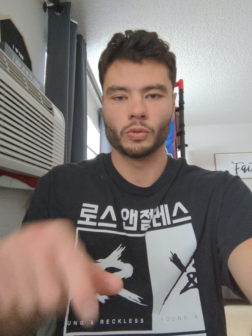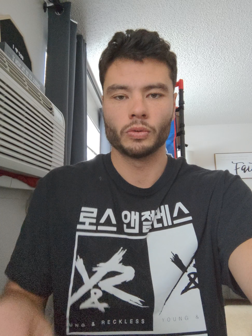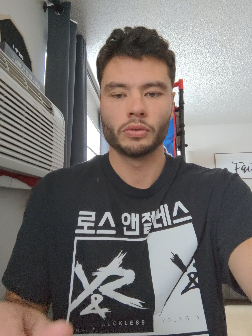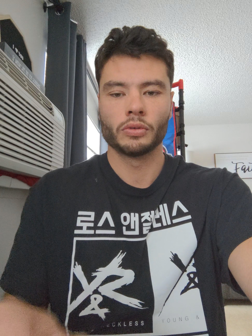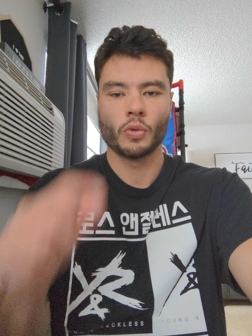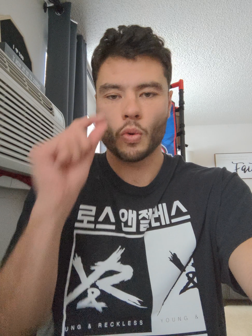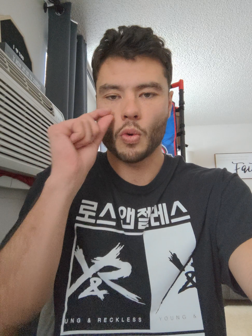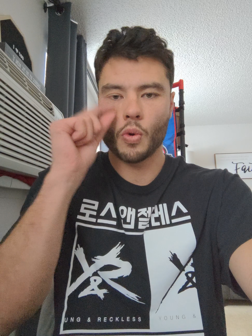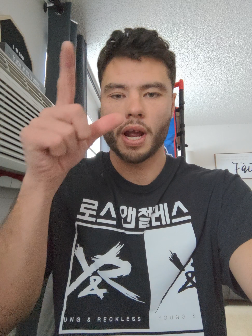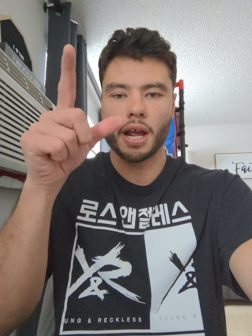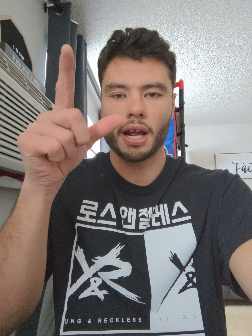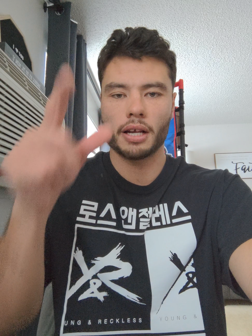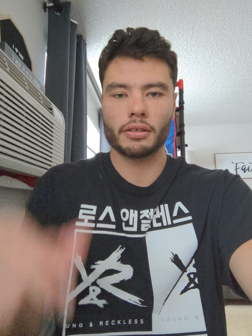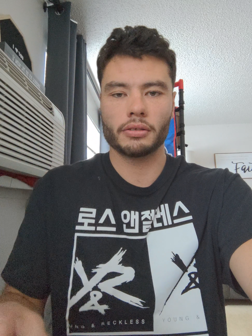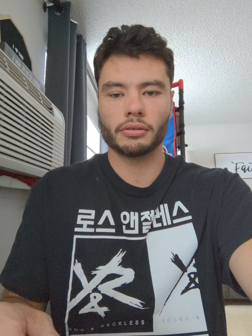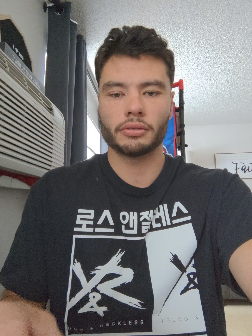wake